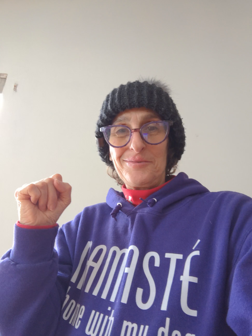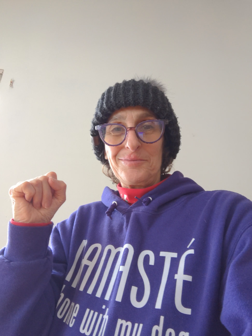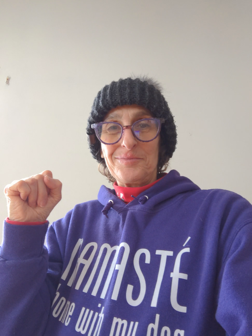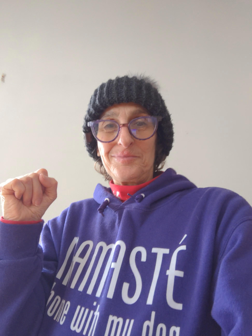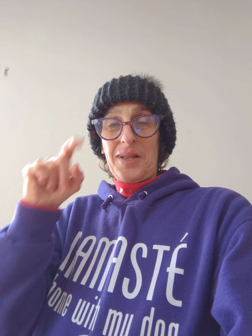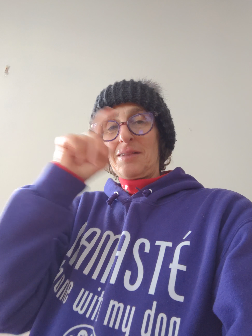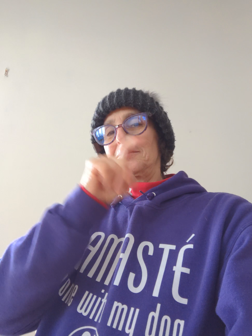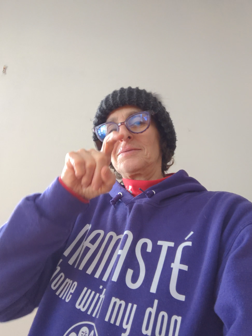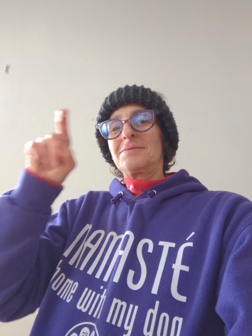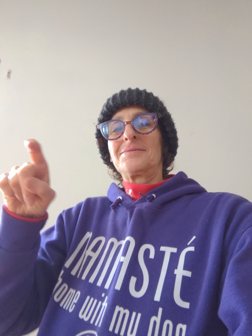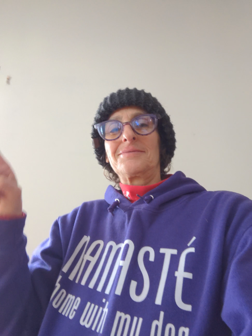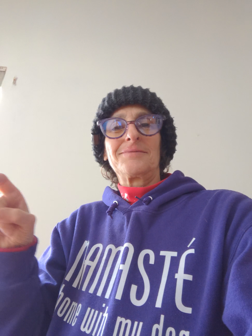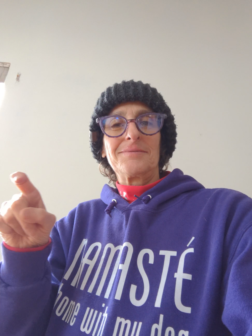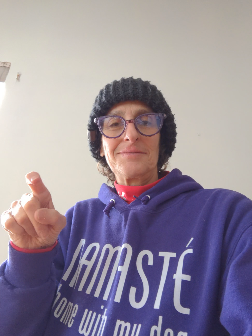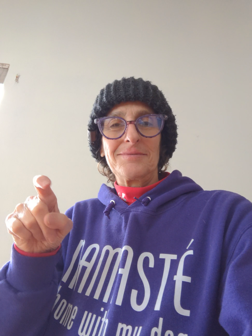closet